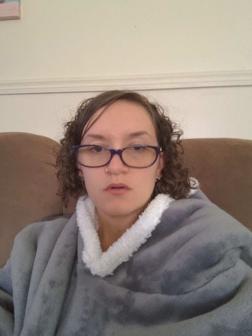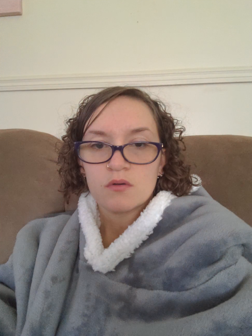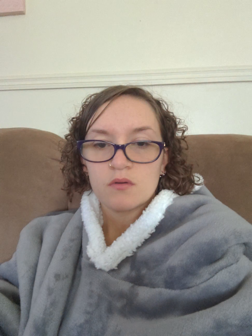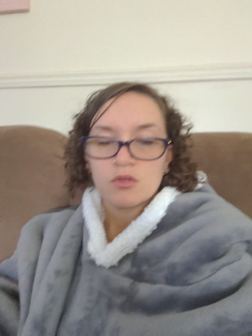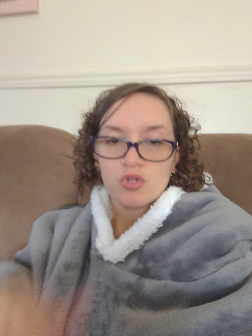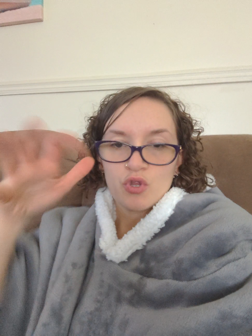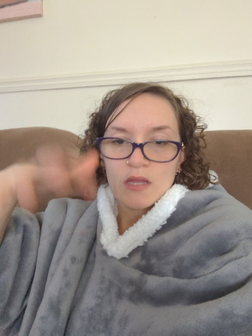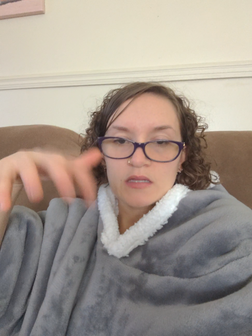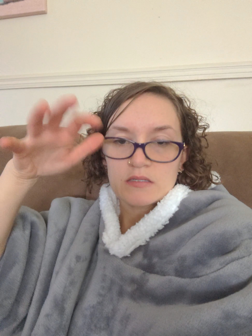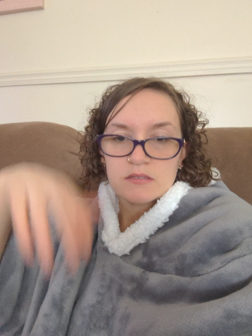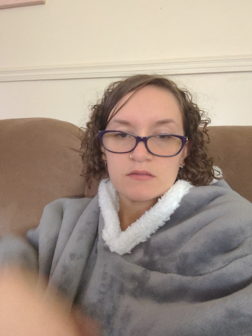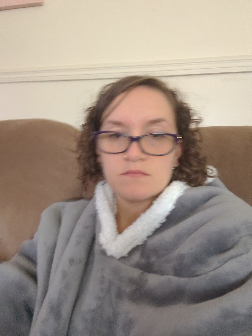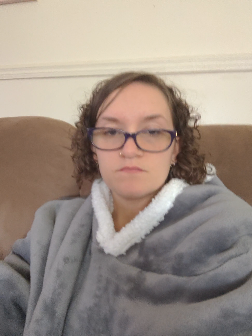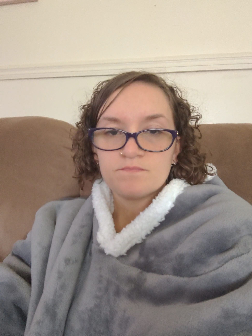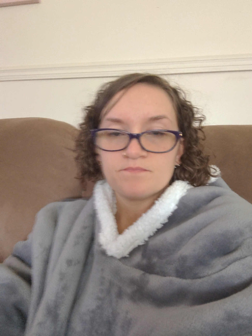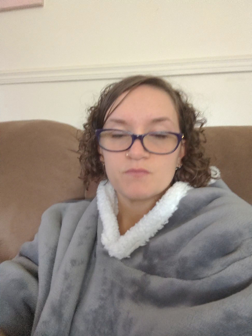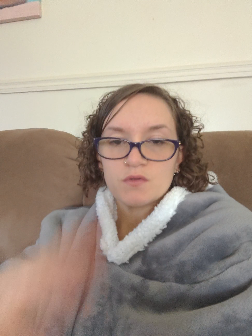rain